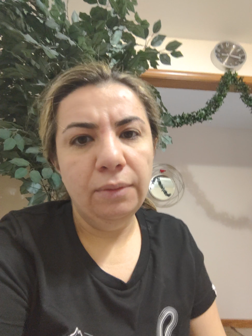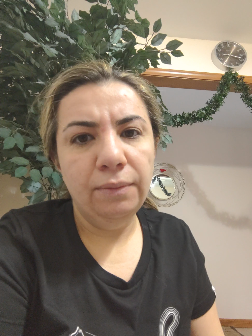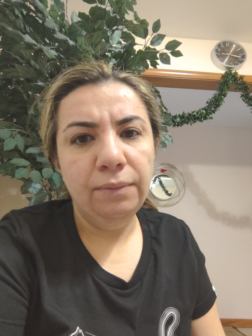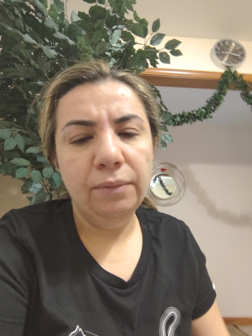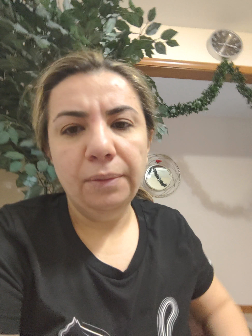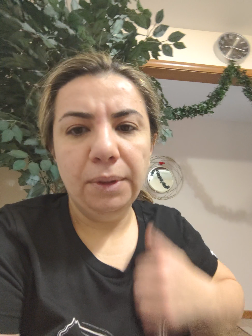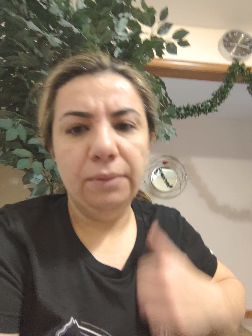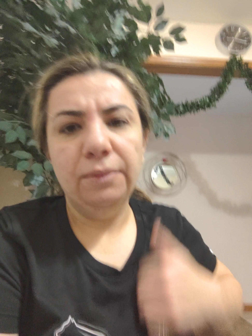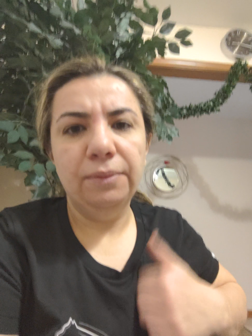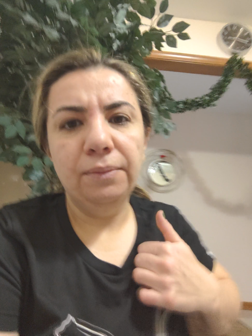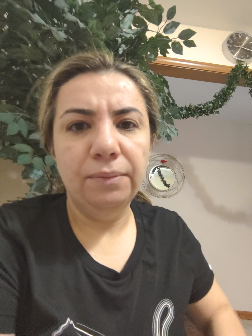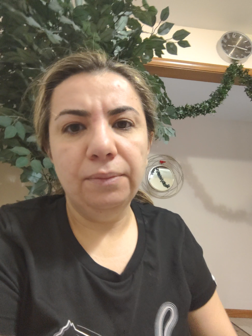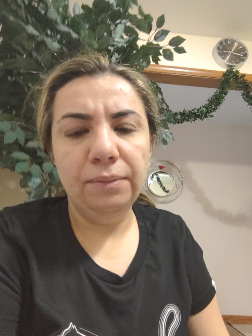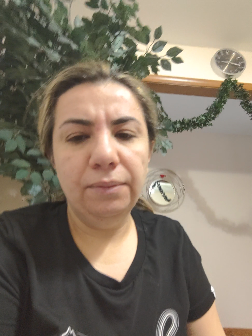bath